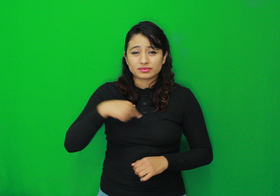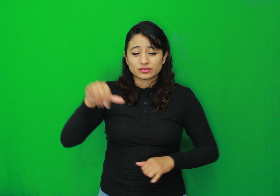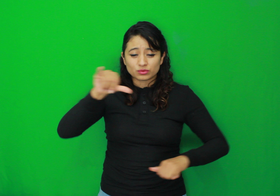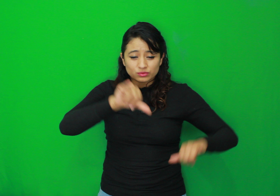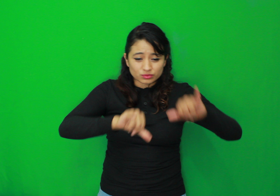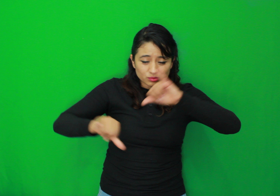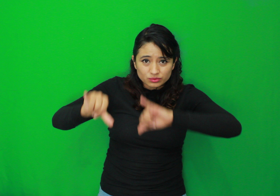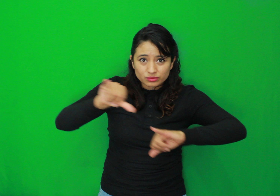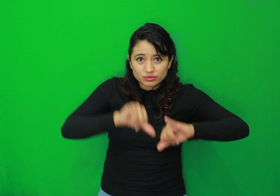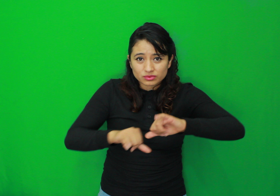químicos